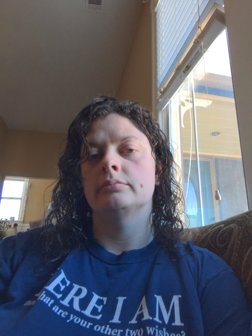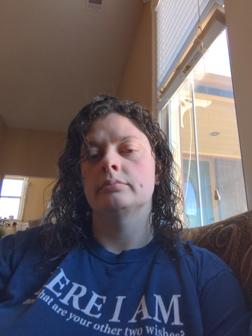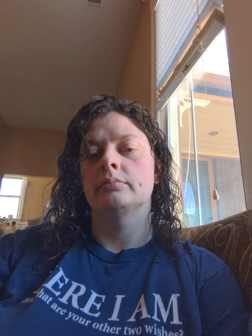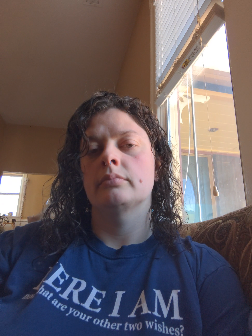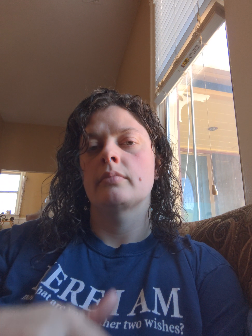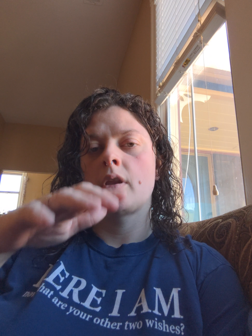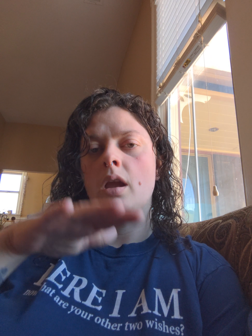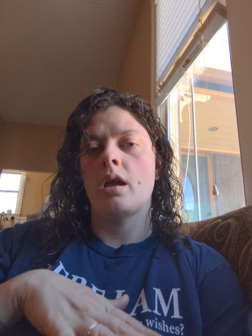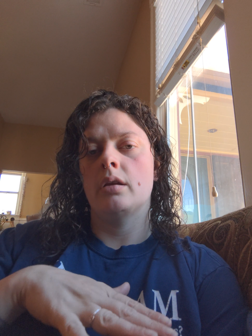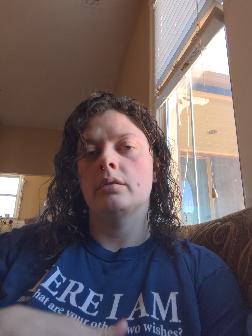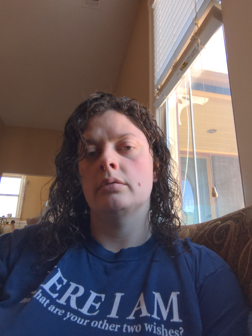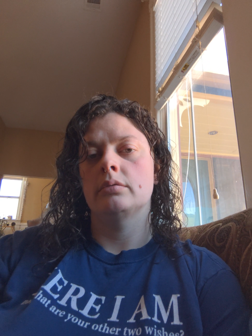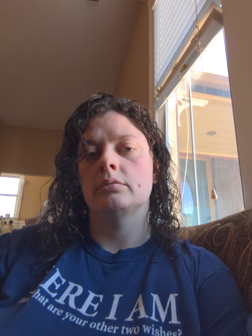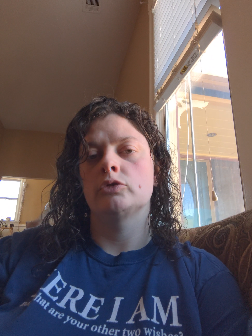on